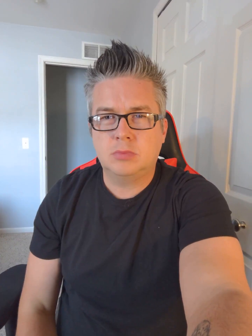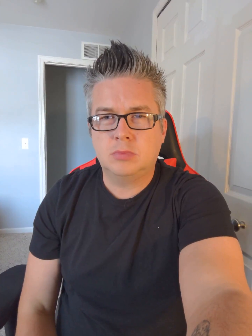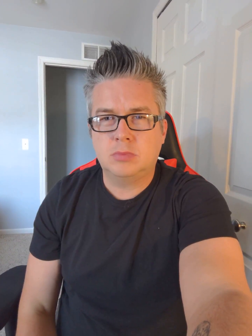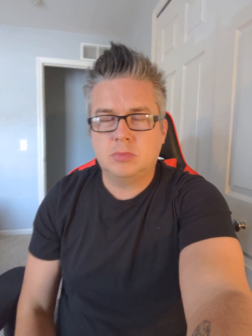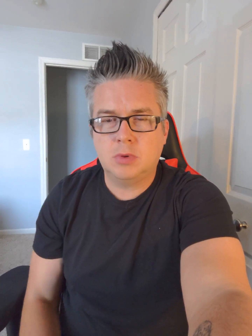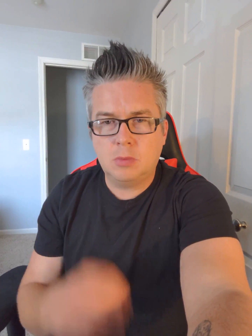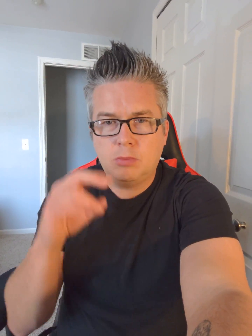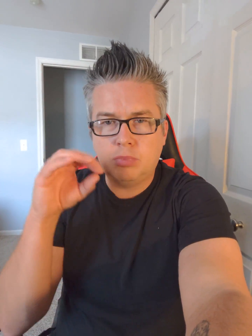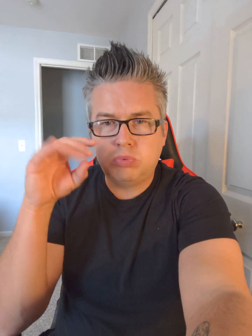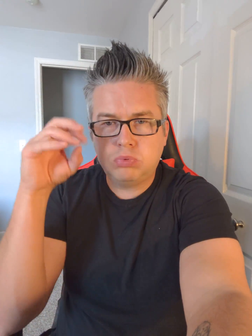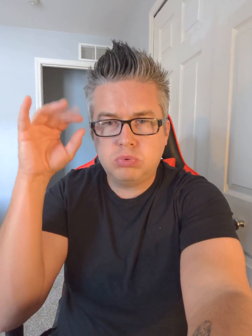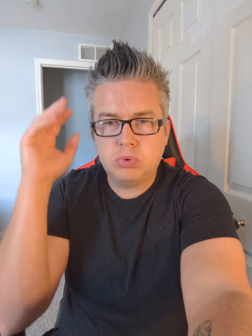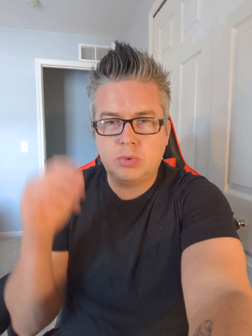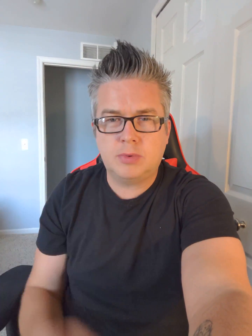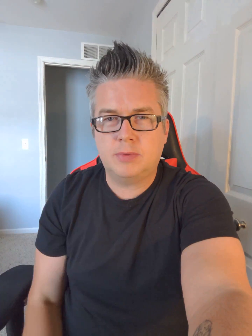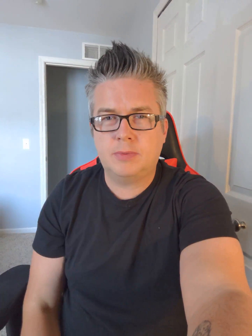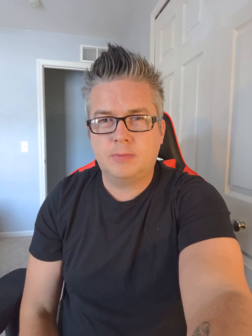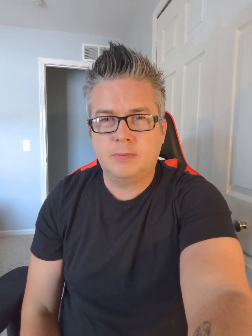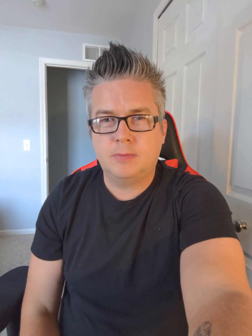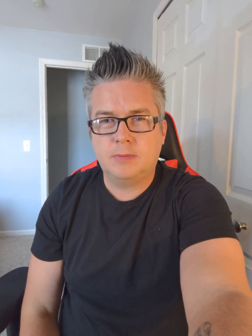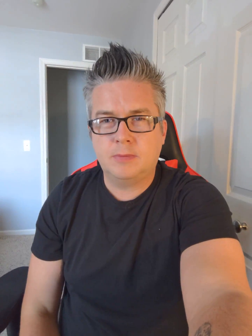bubbles